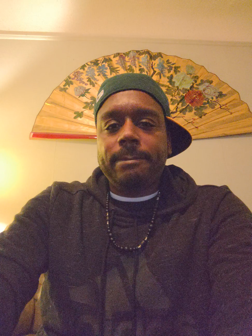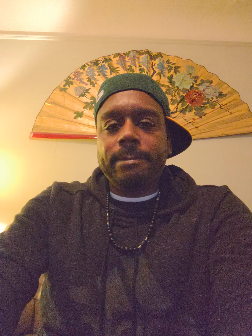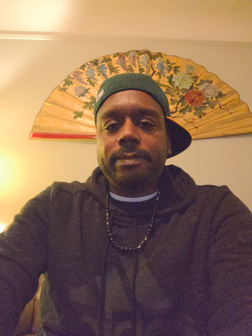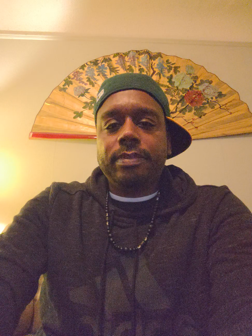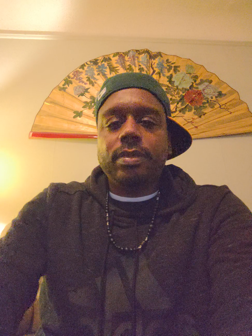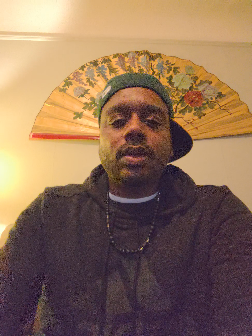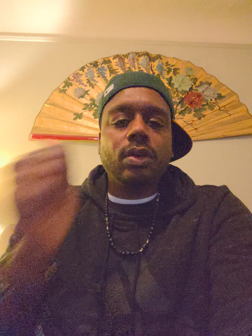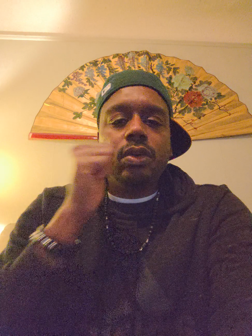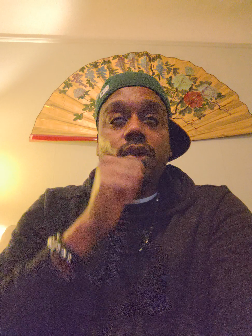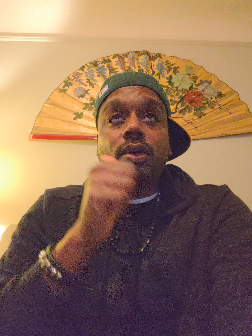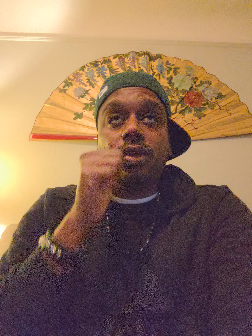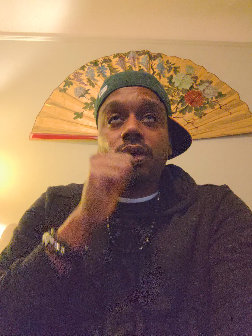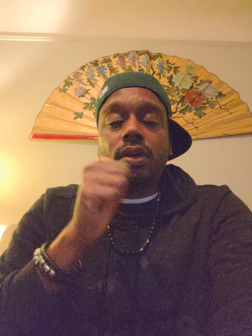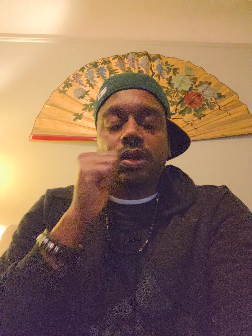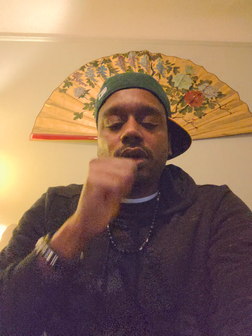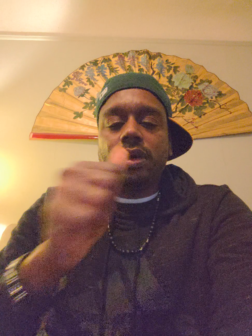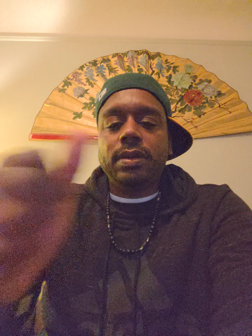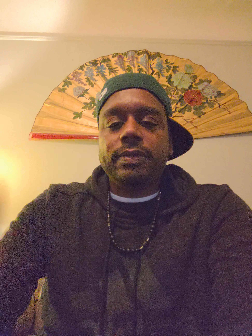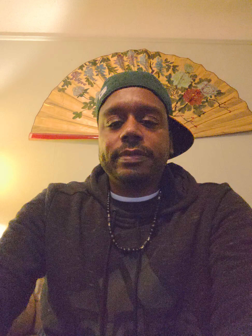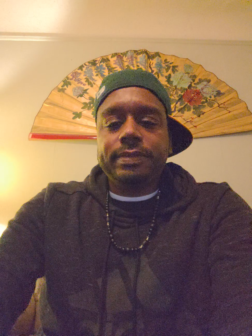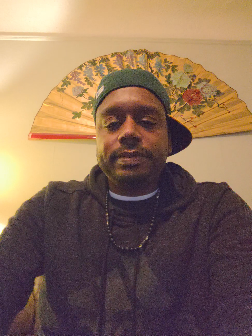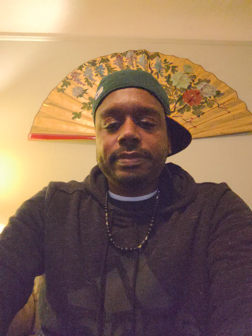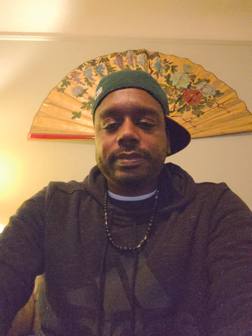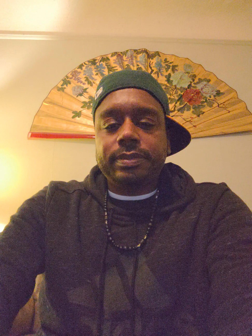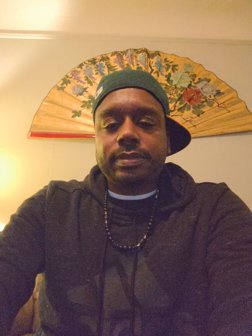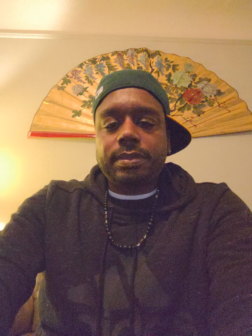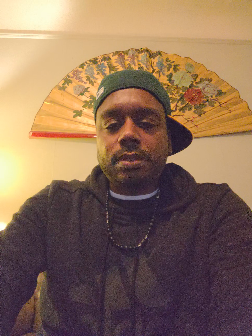girl